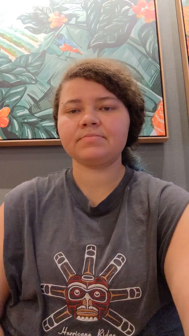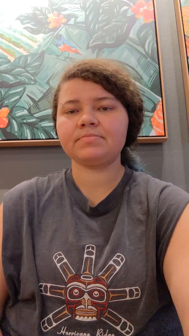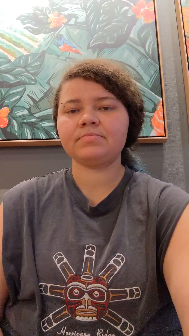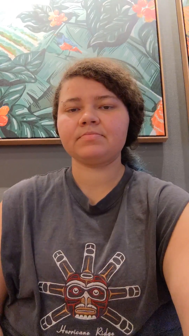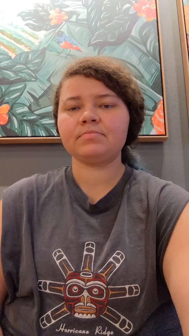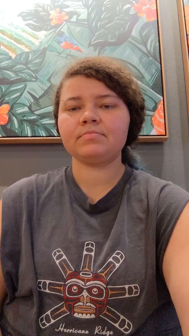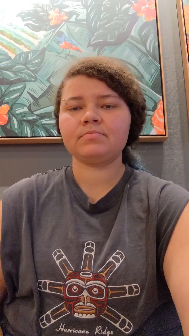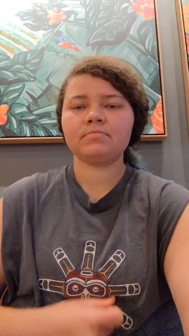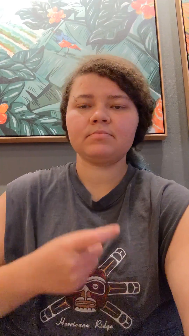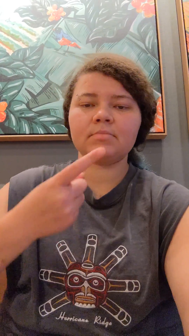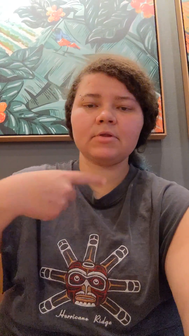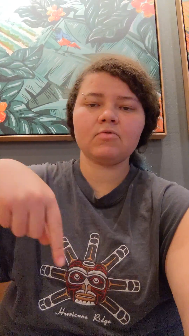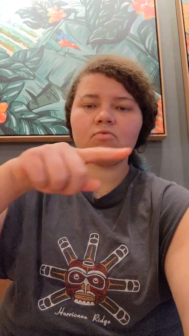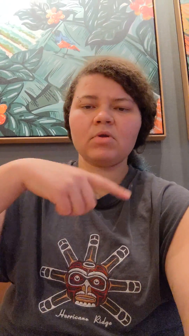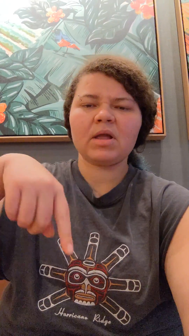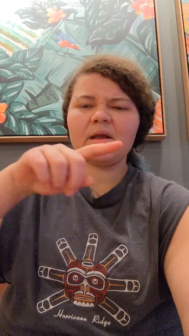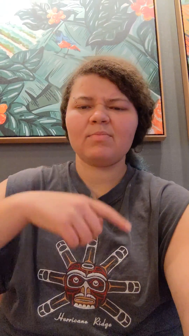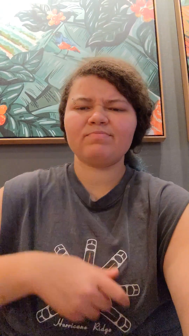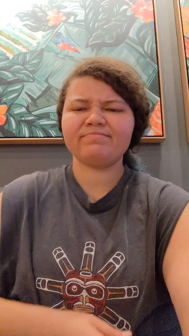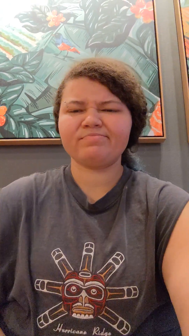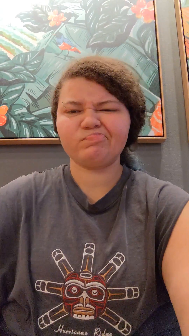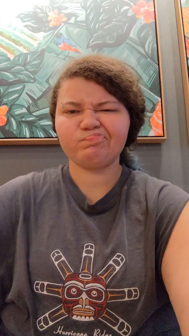around